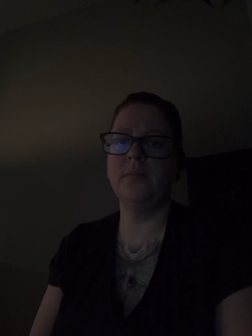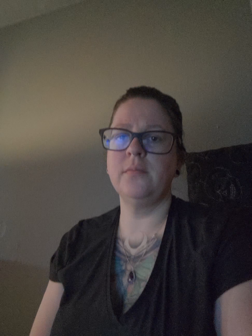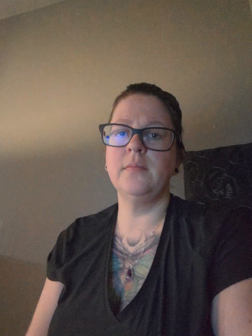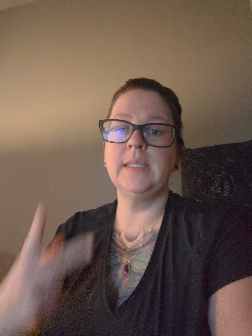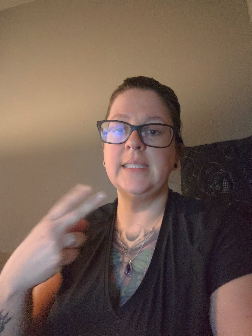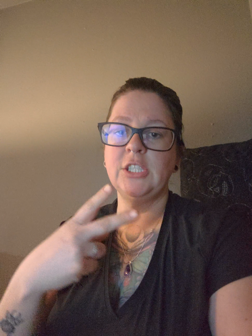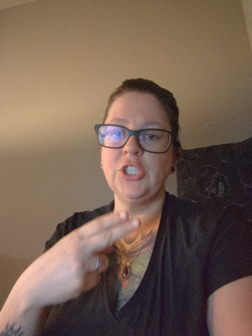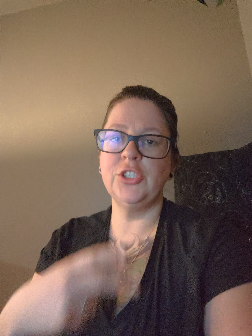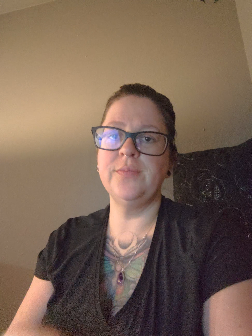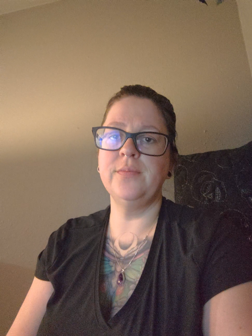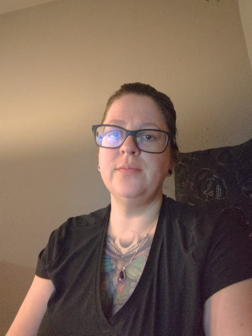scissors